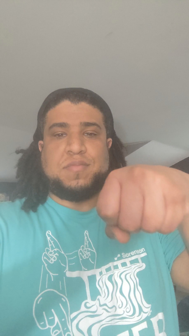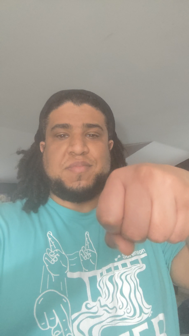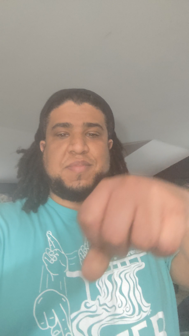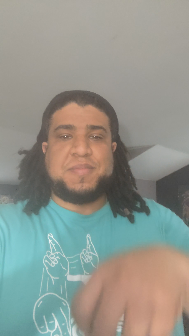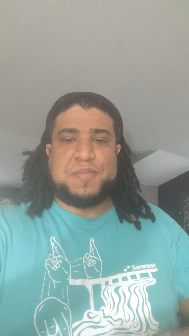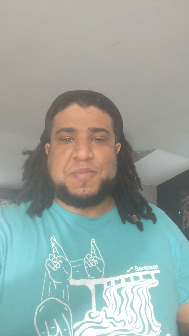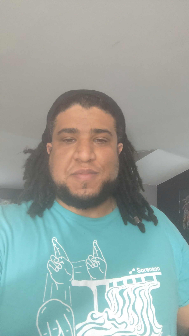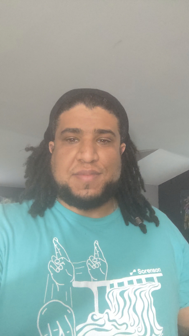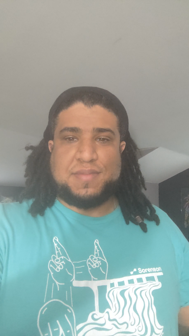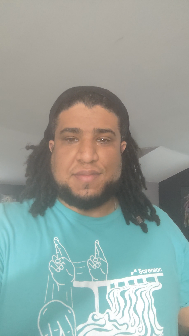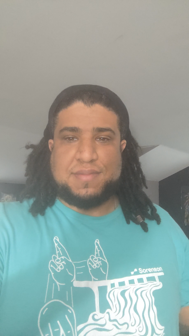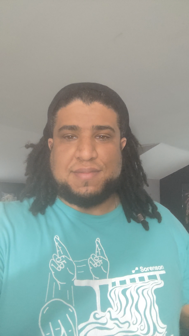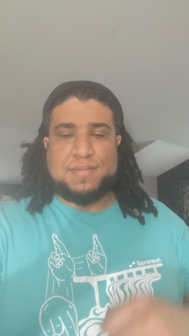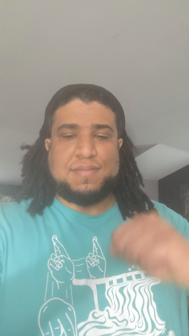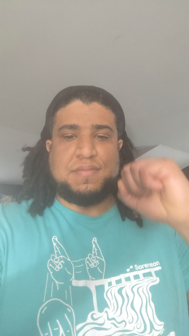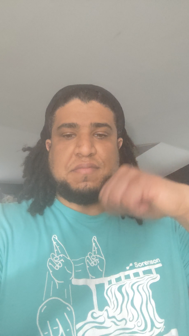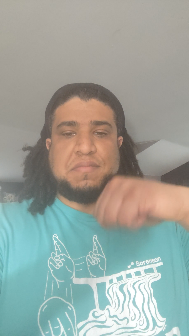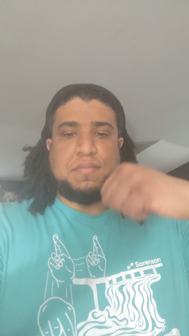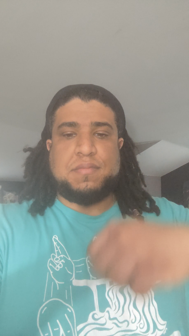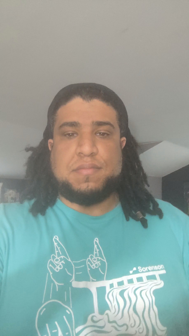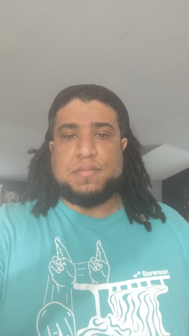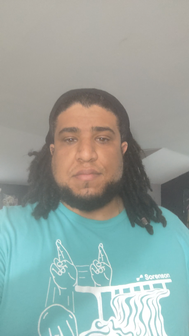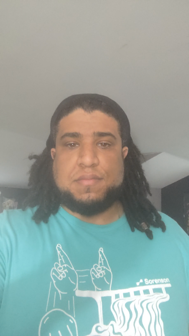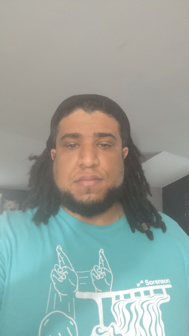rock